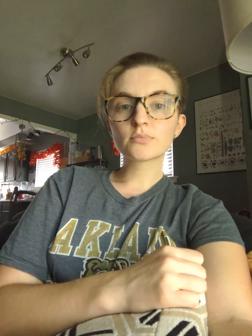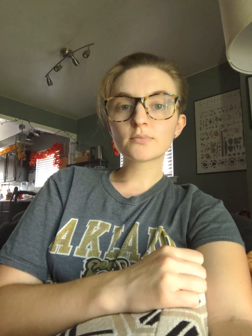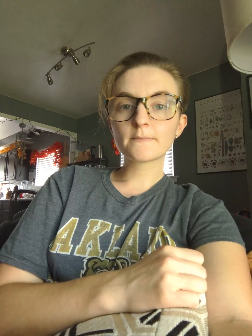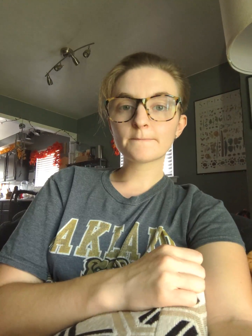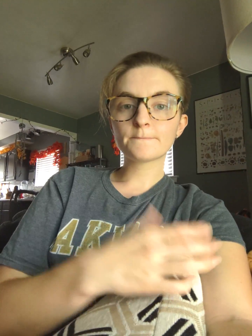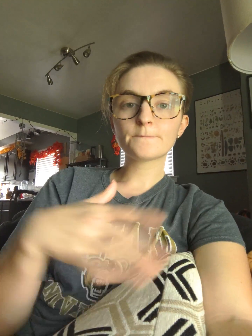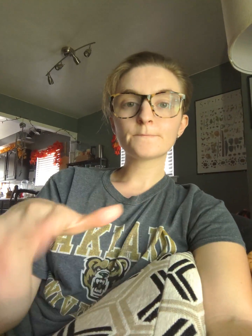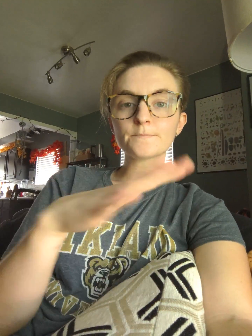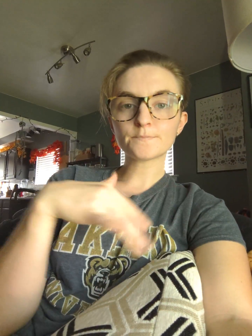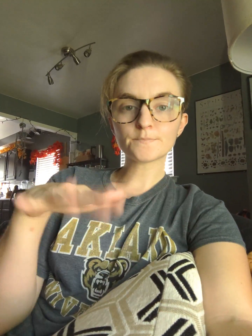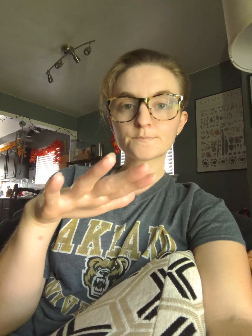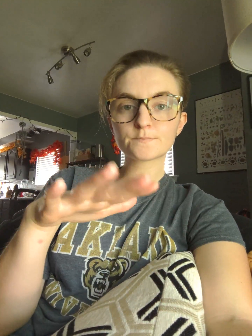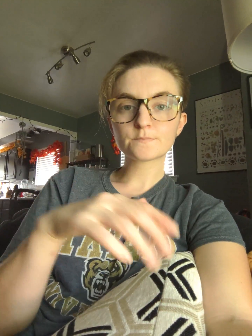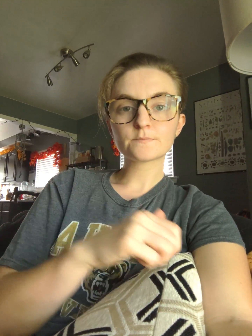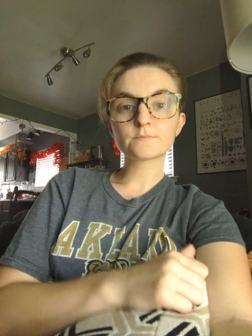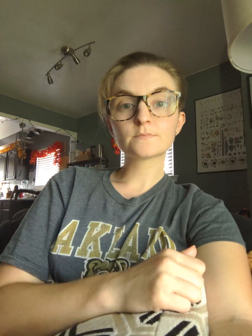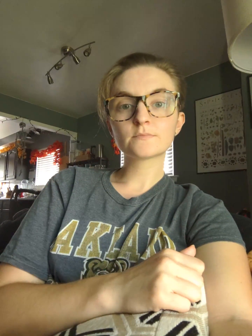around